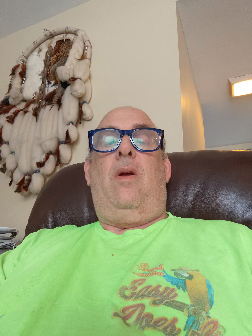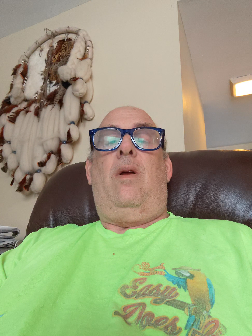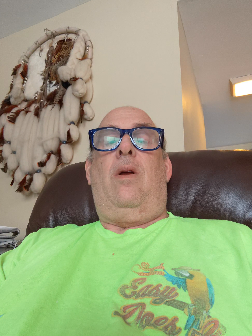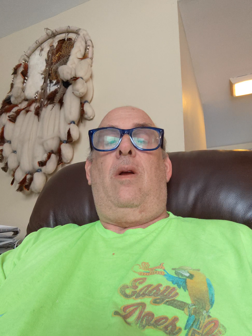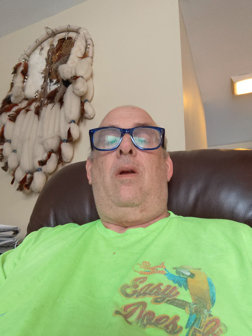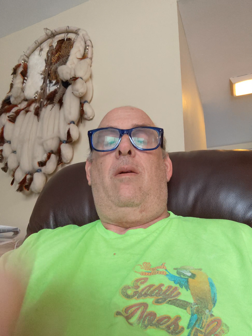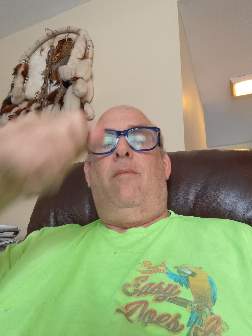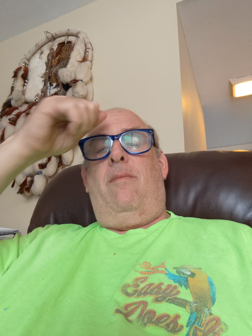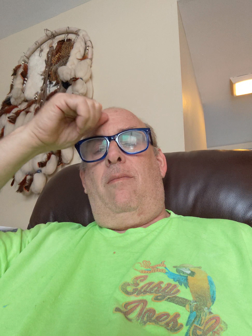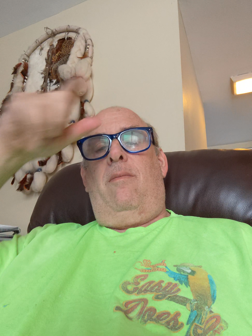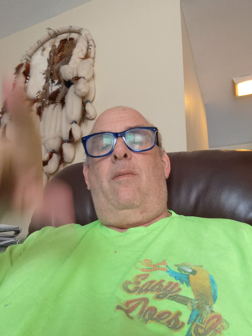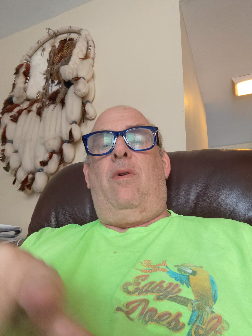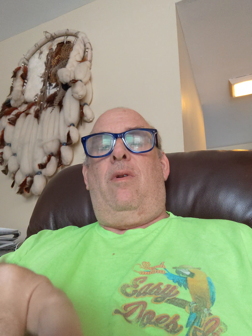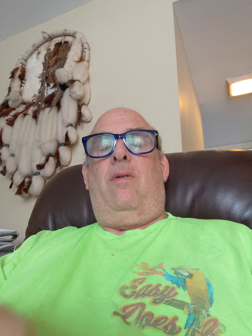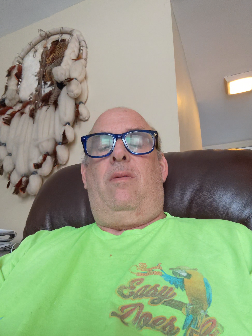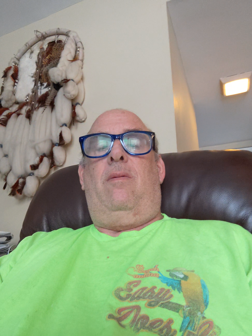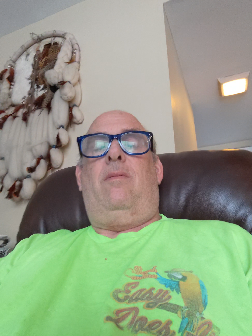brother